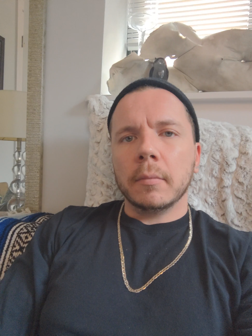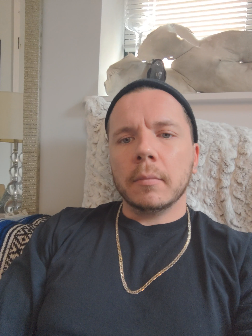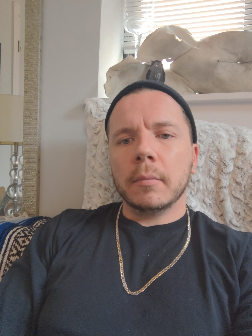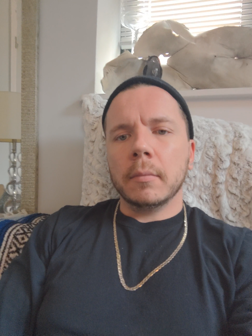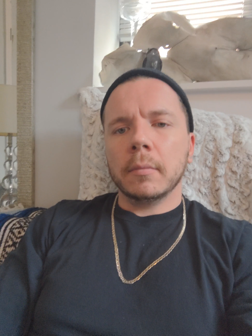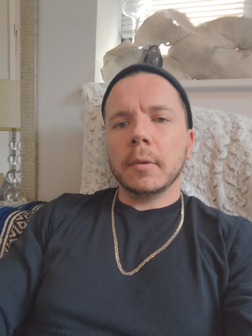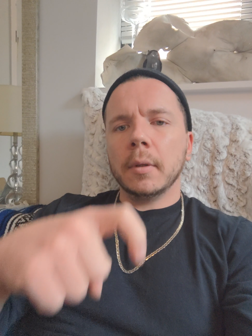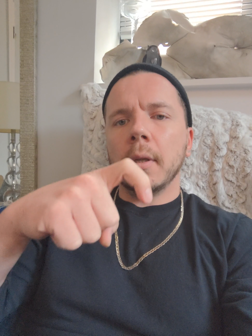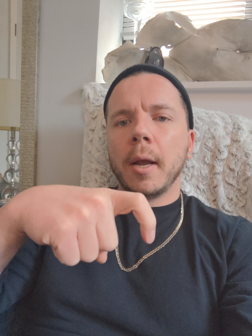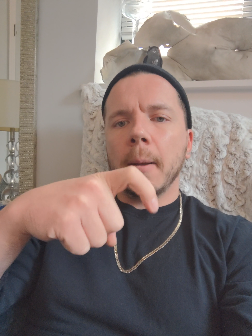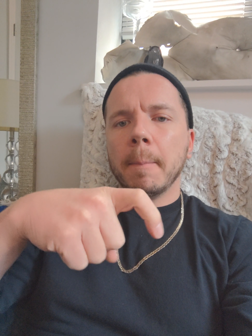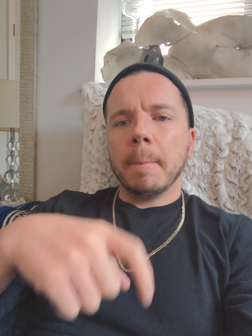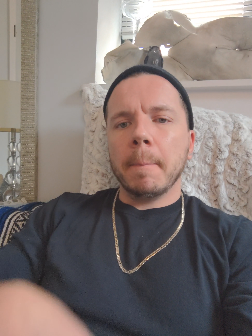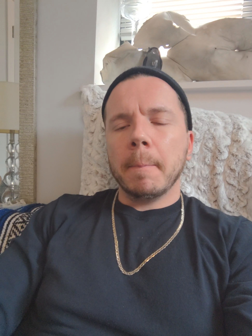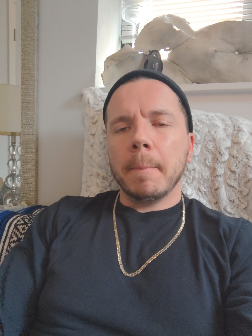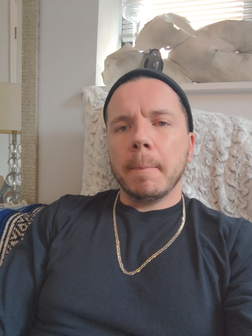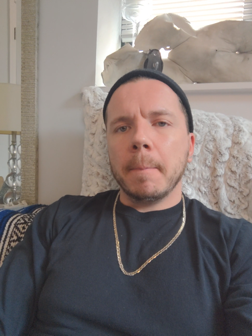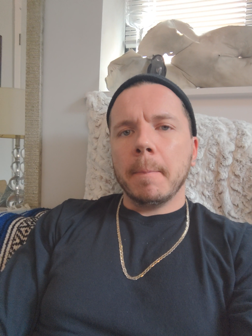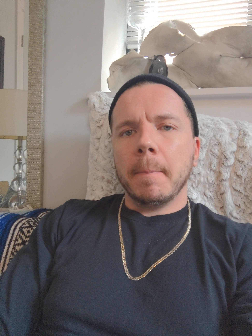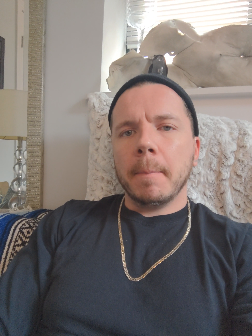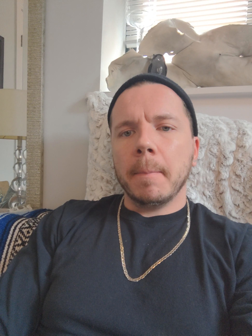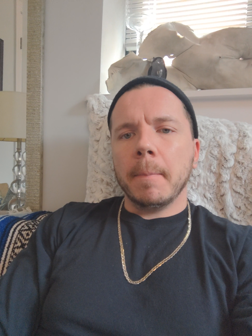time